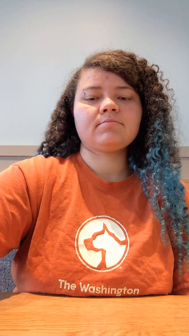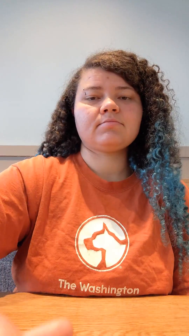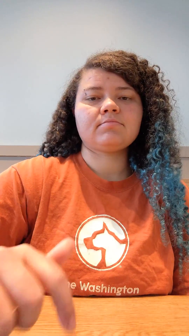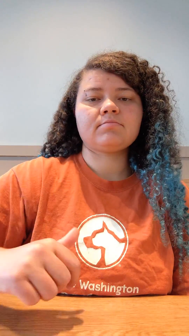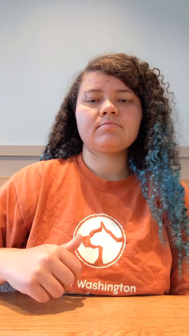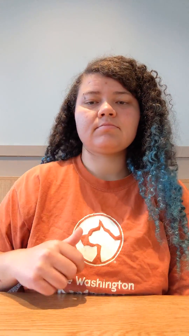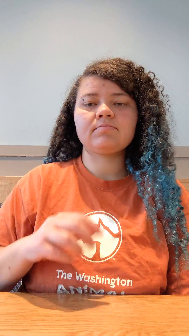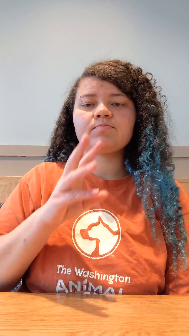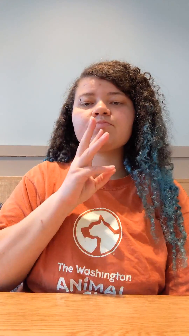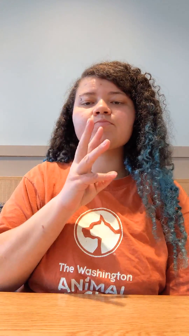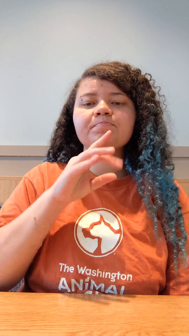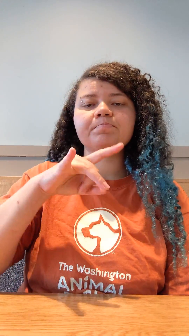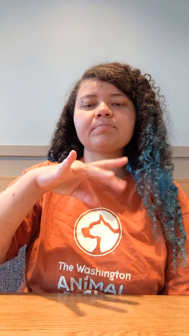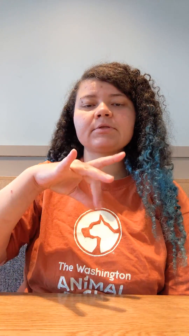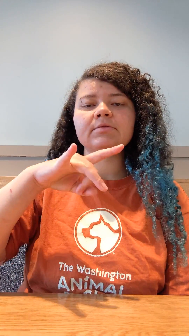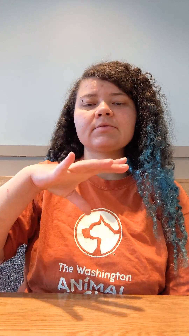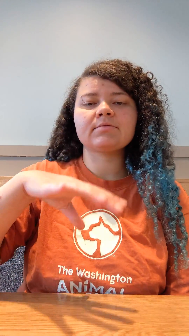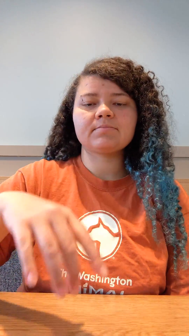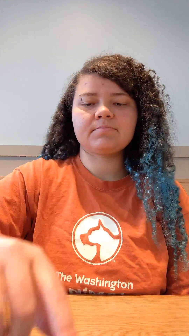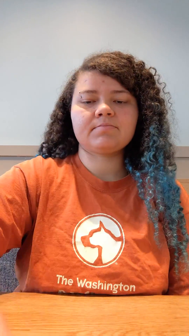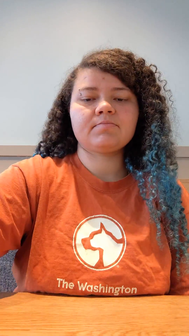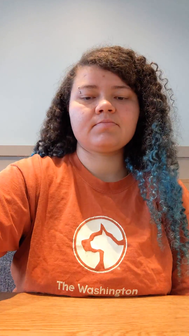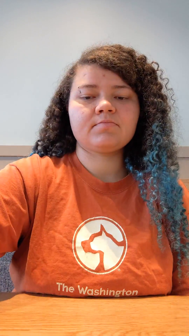melon